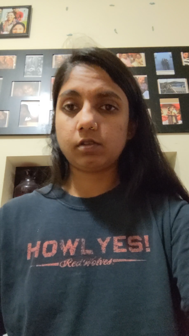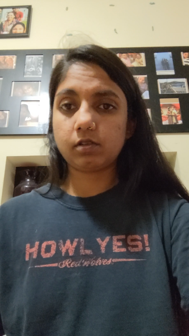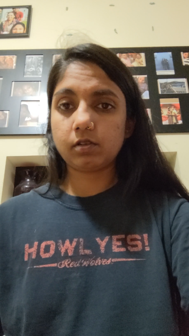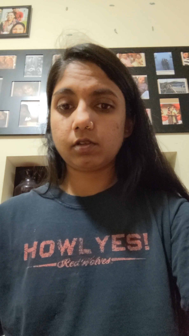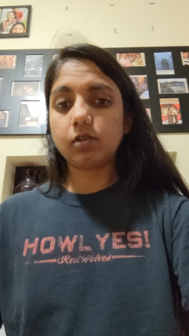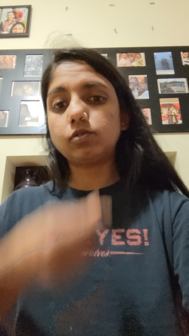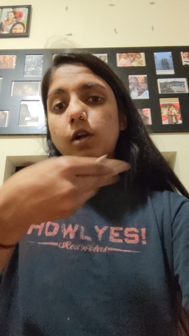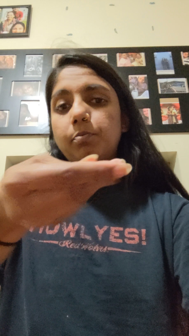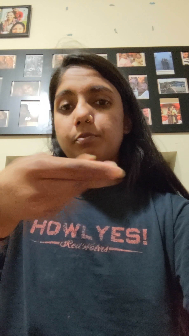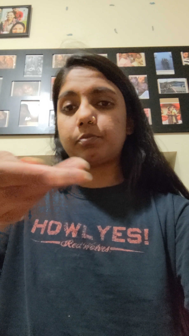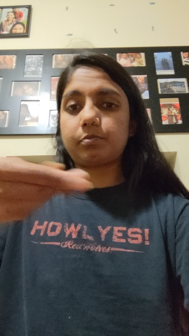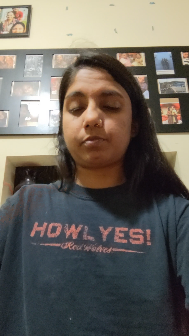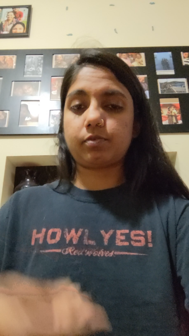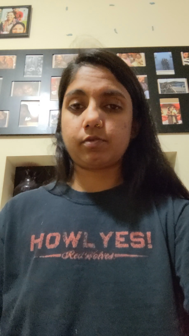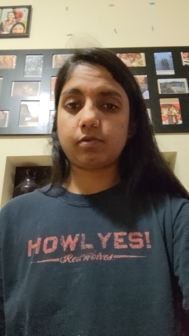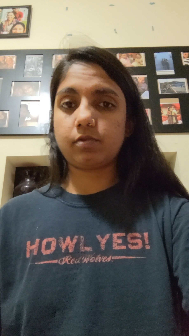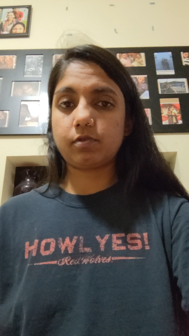shopping